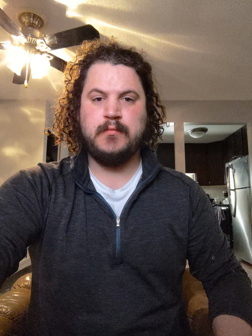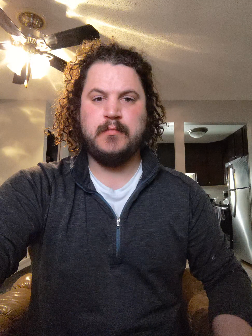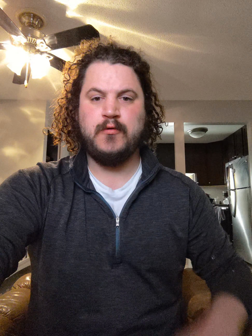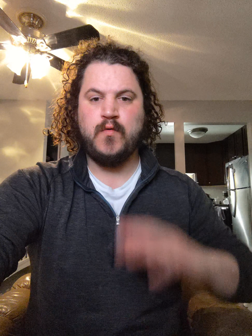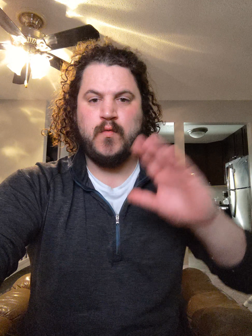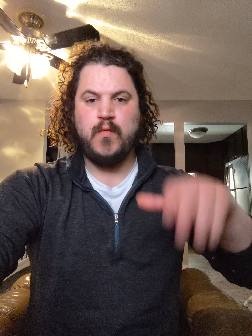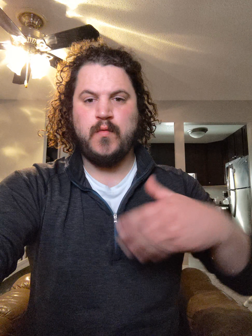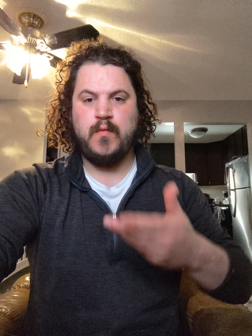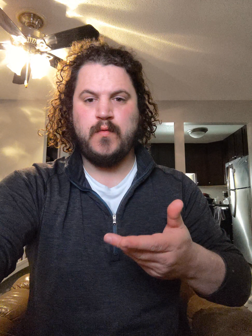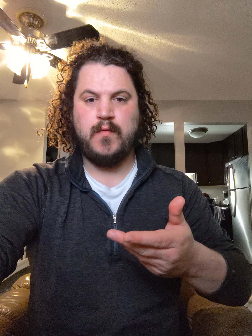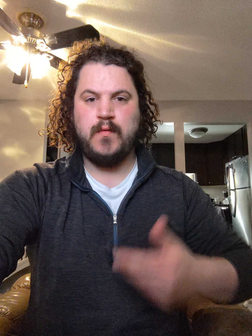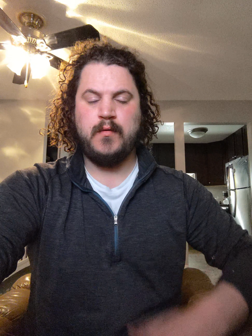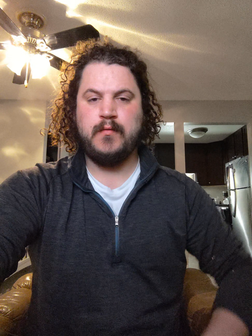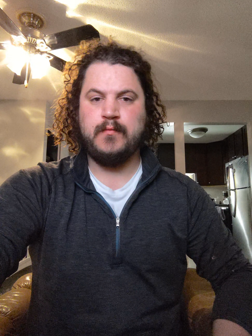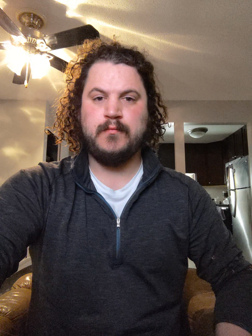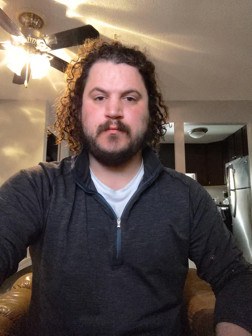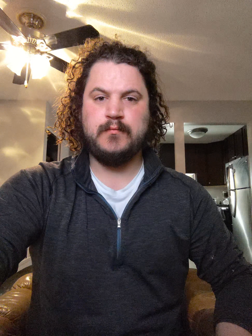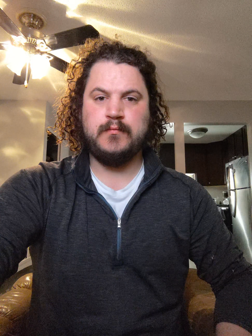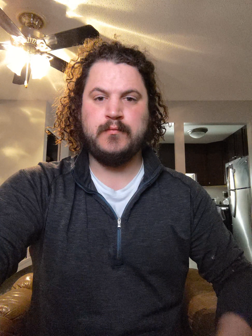all